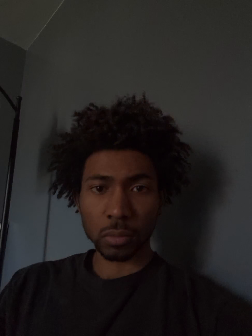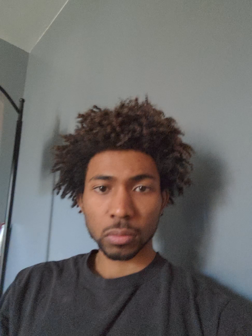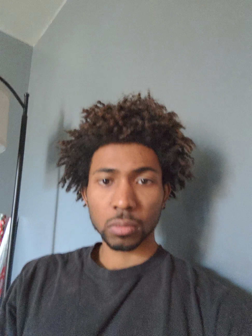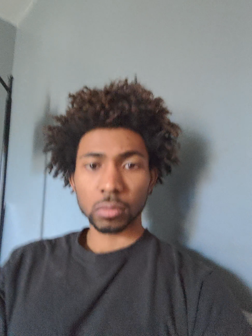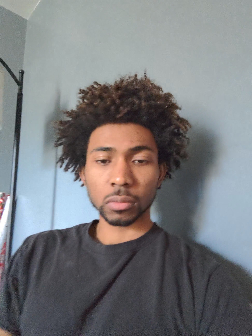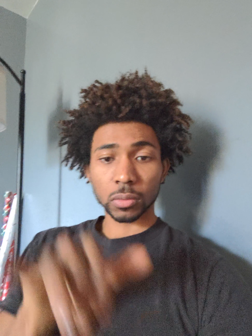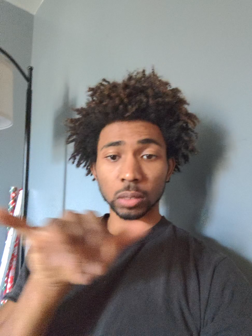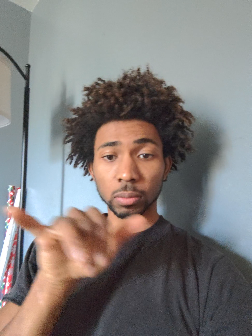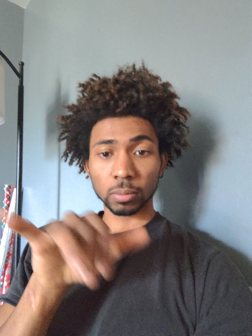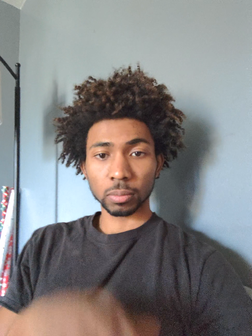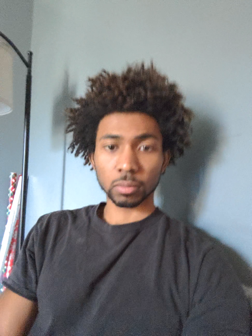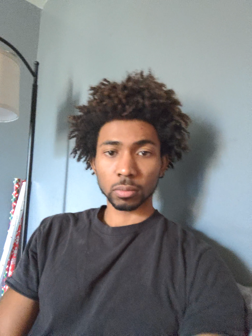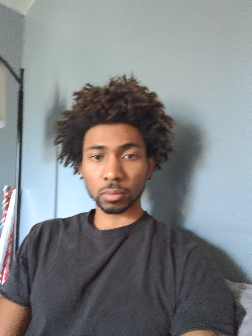same